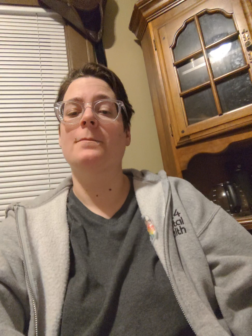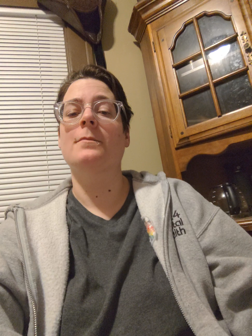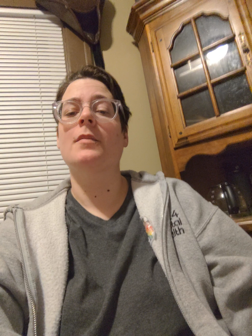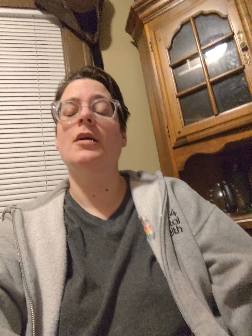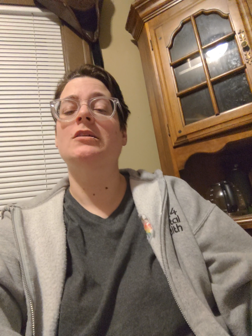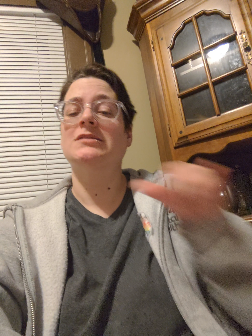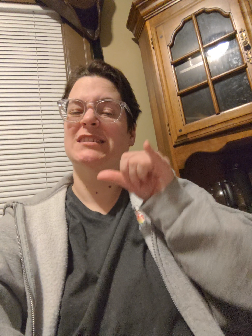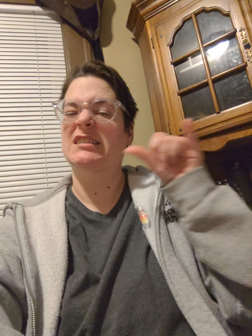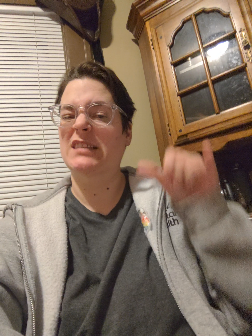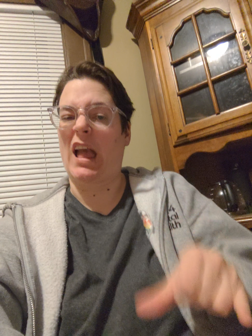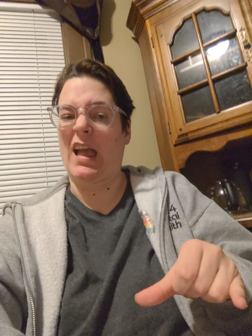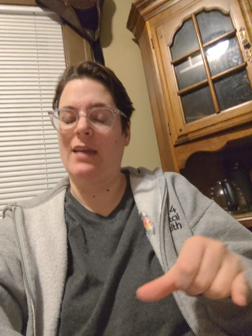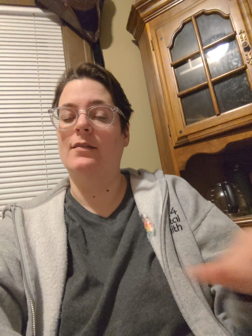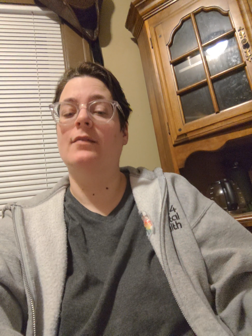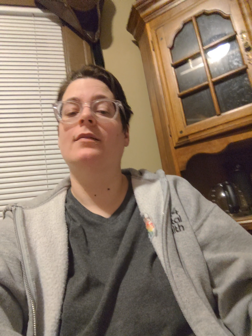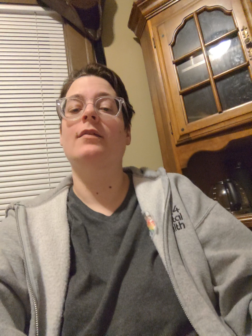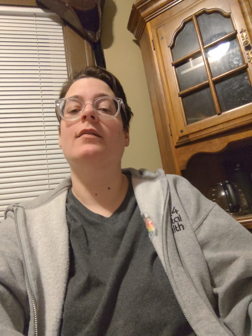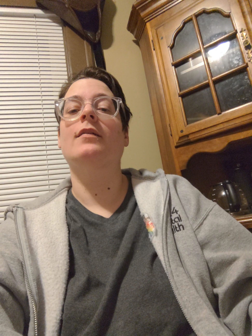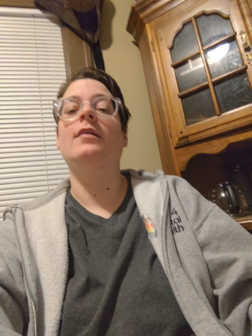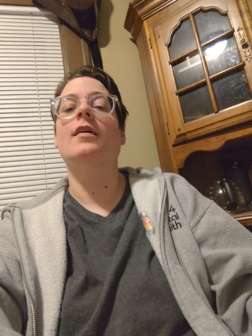stay